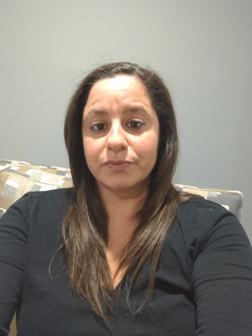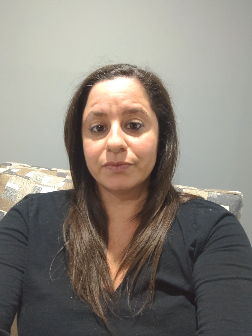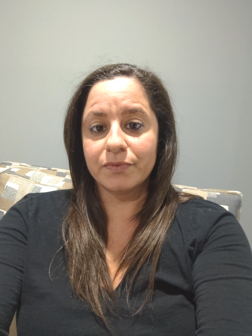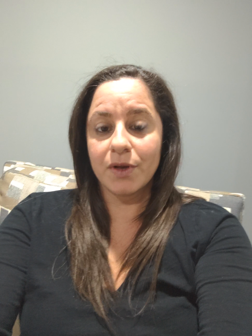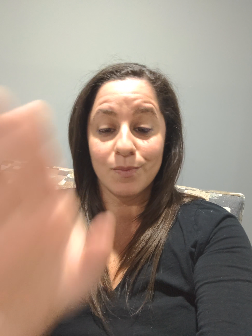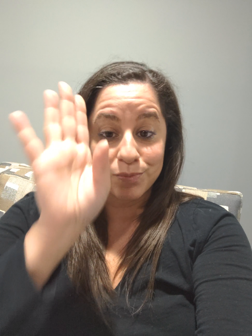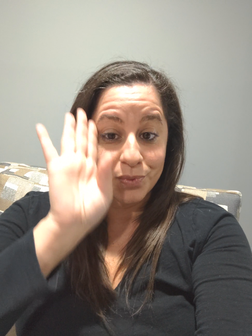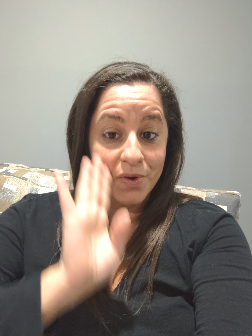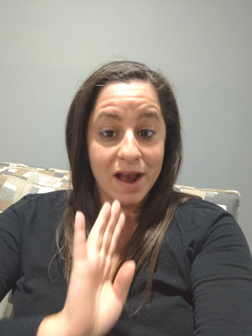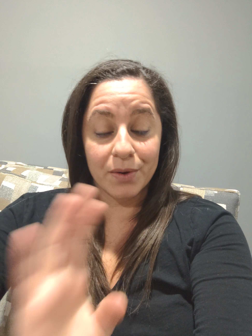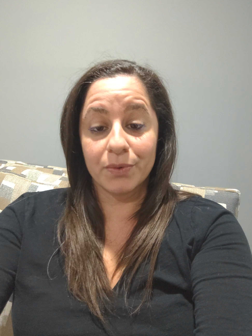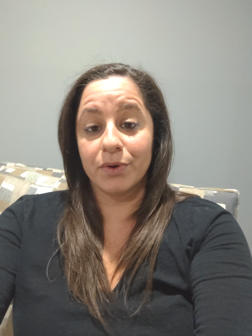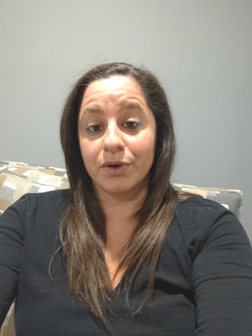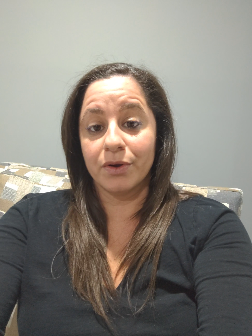brown